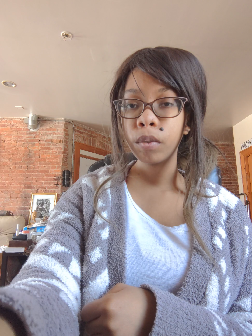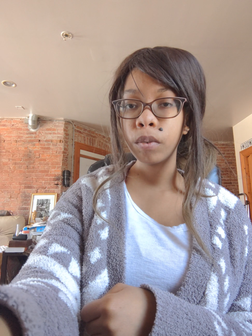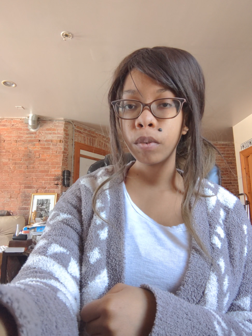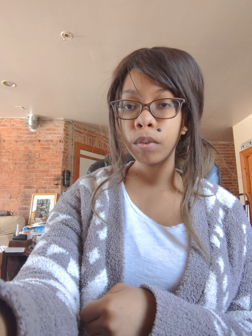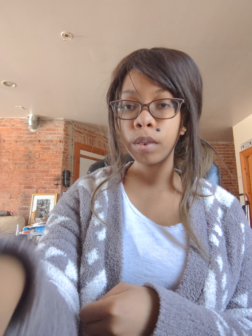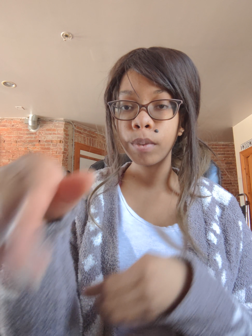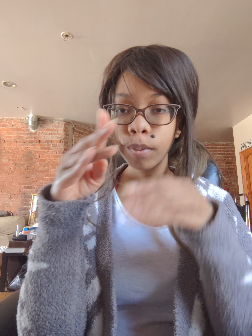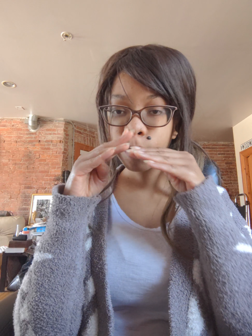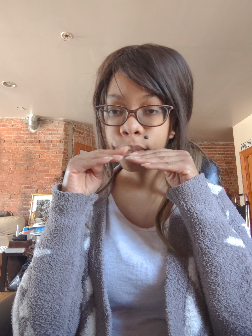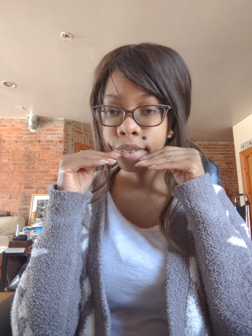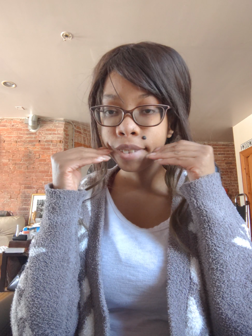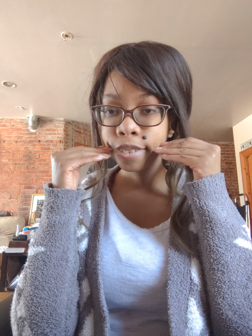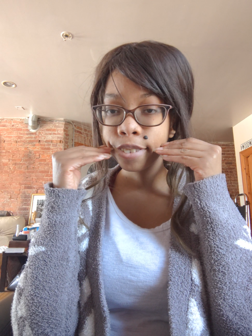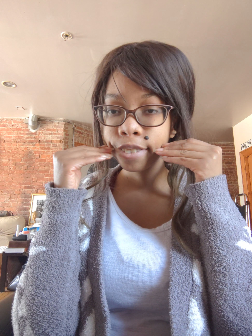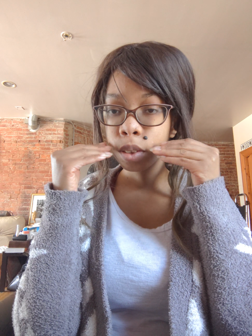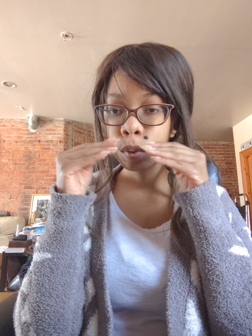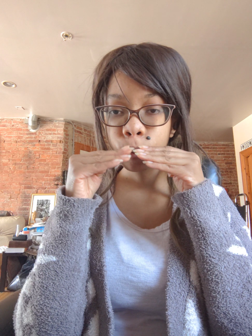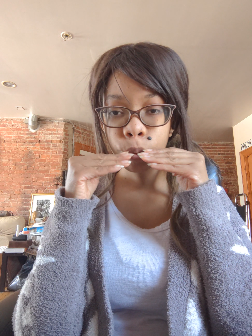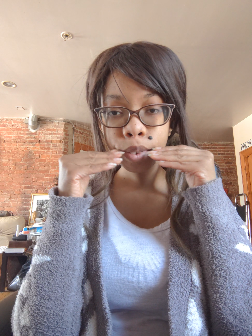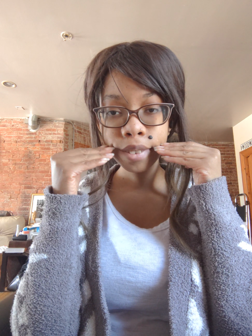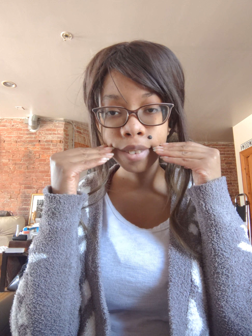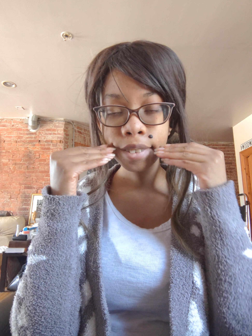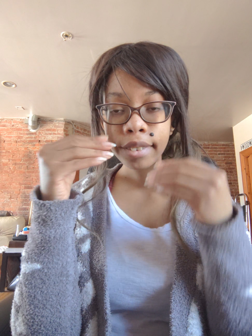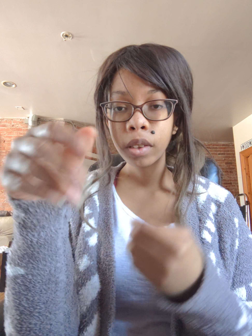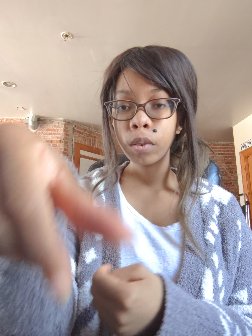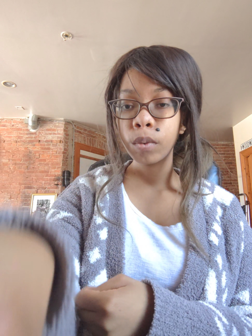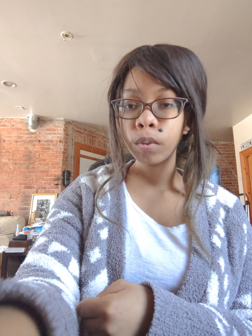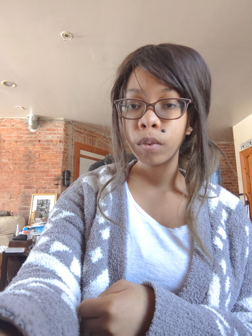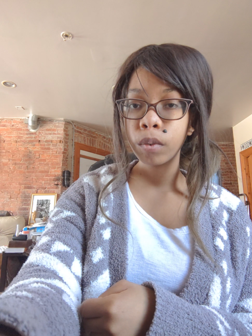smile